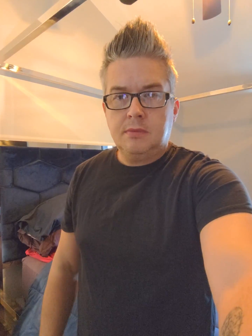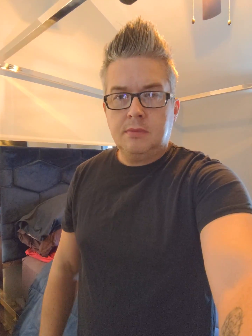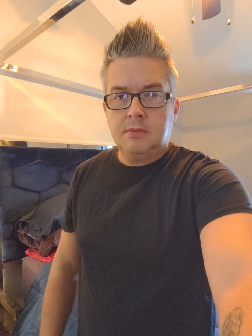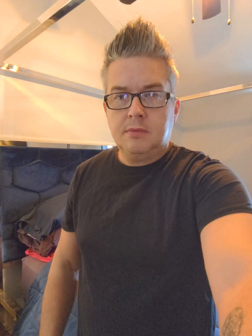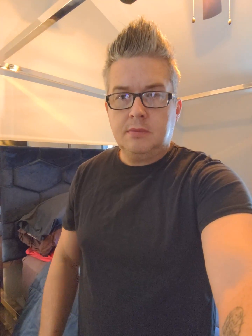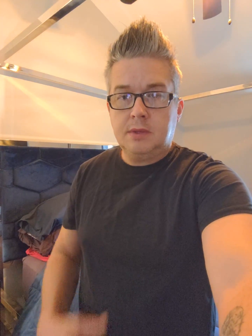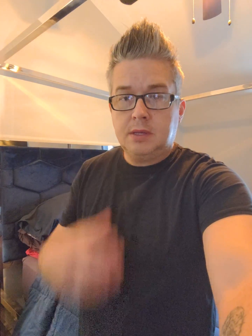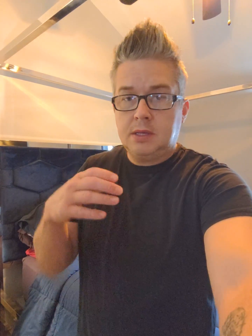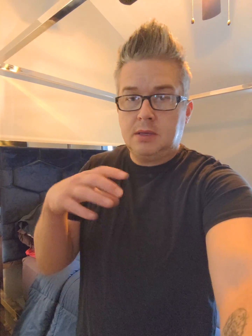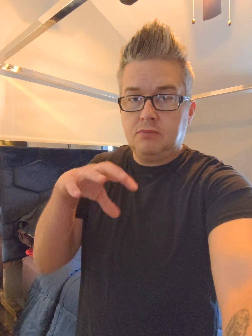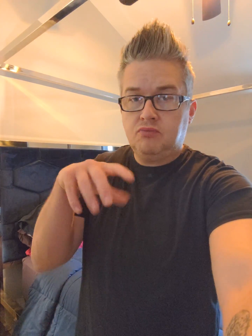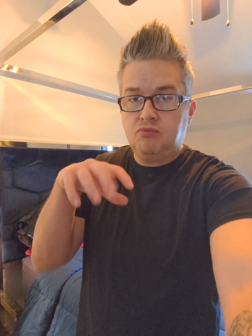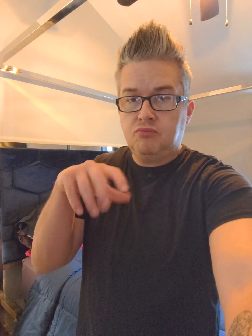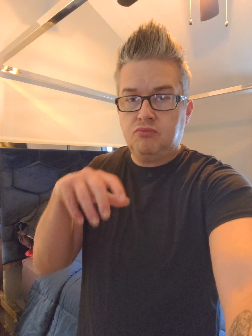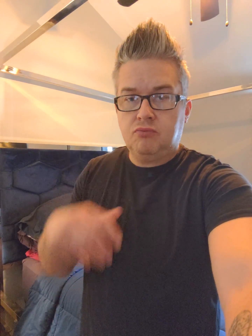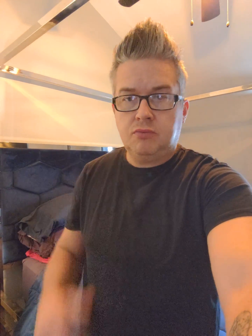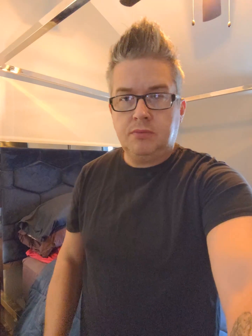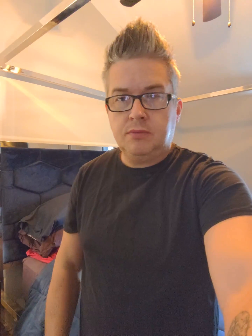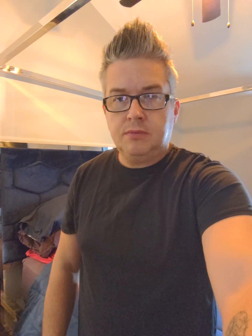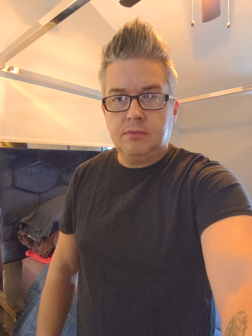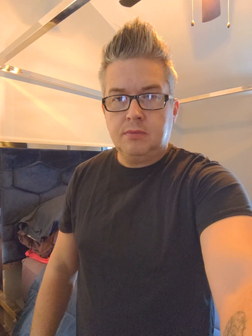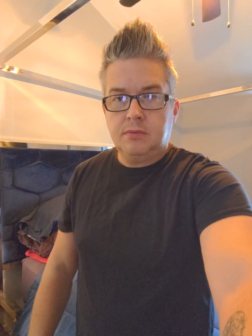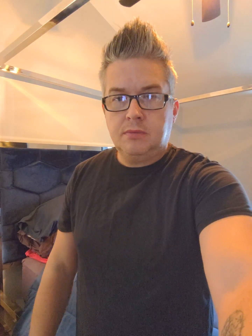jar